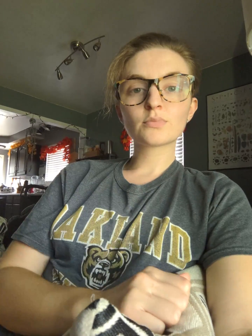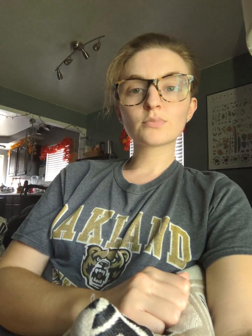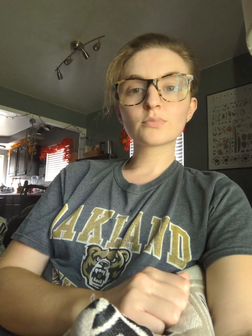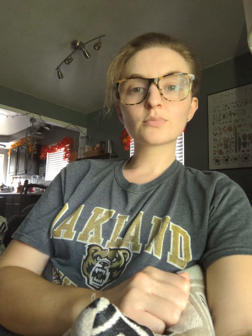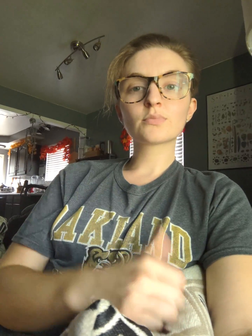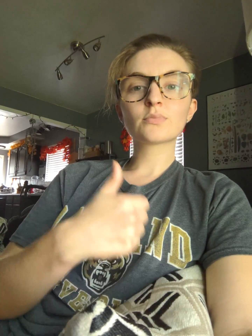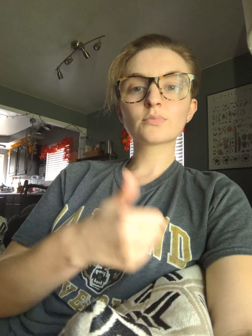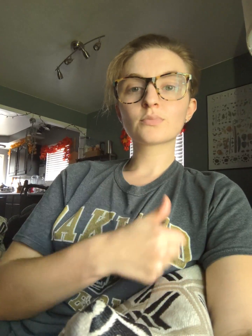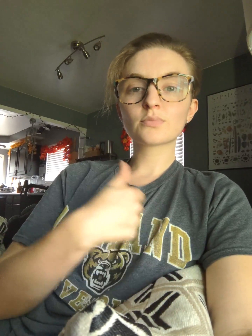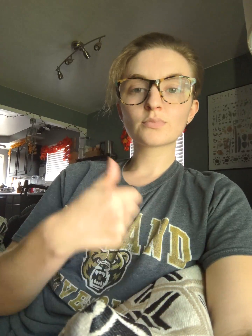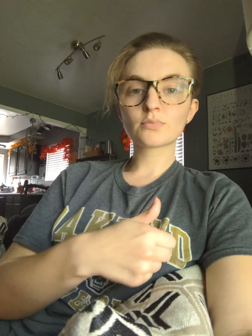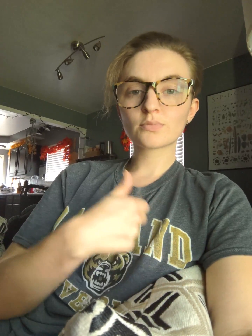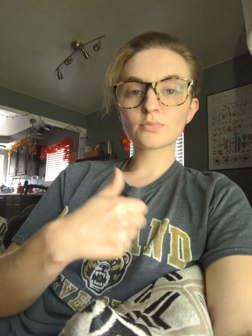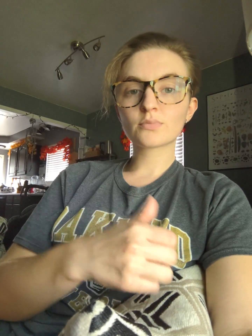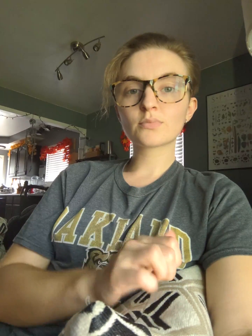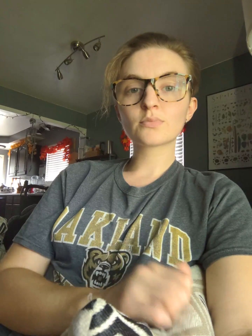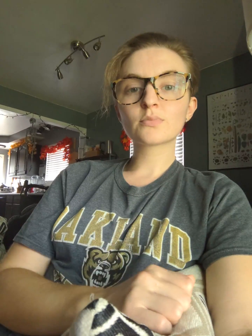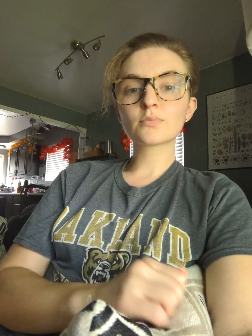basement